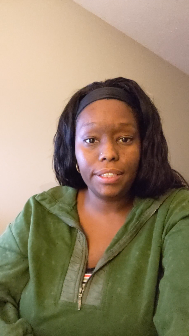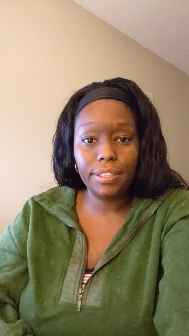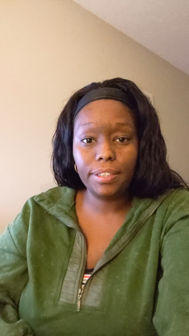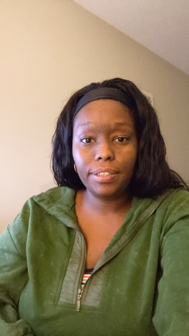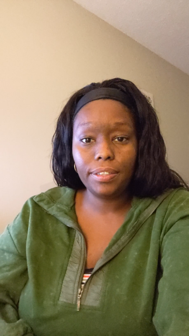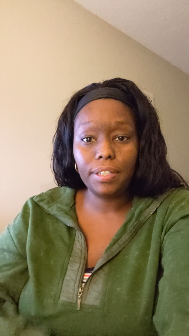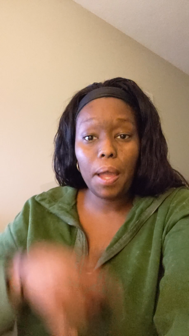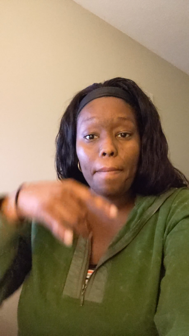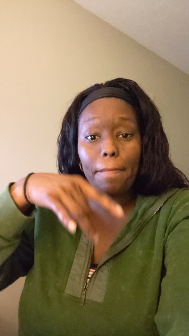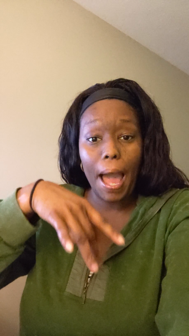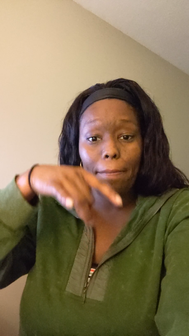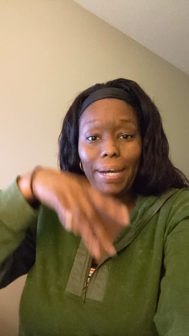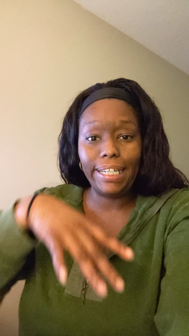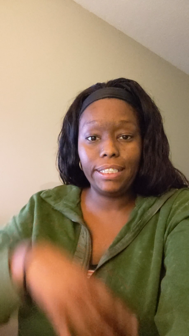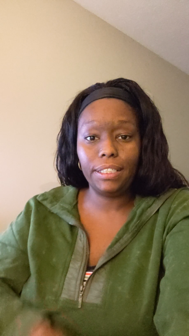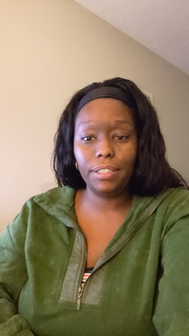pumpkin